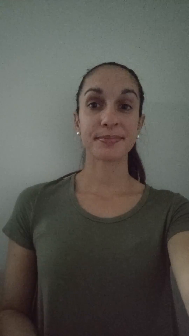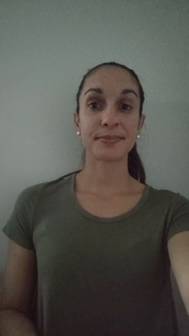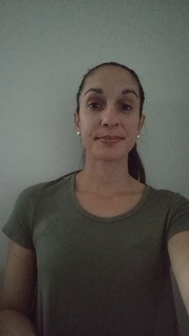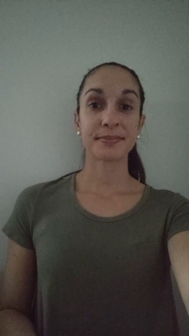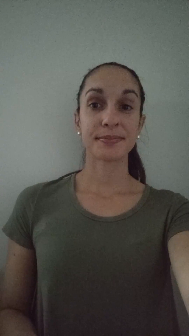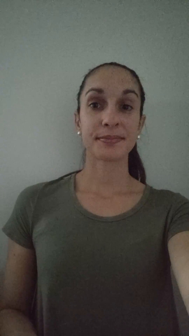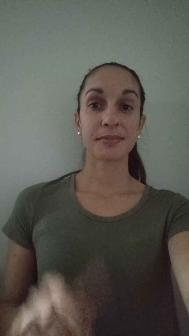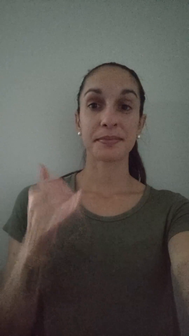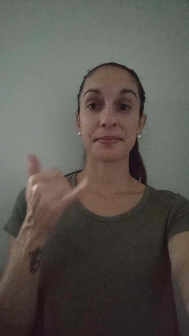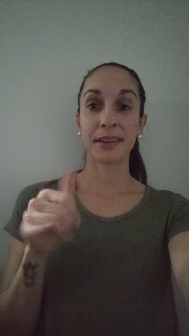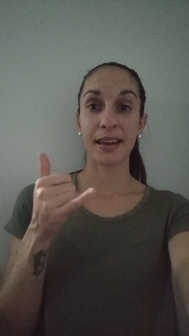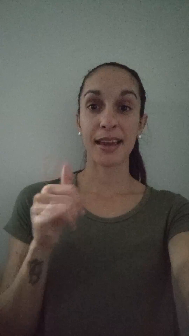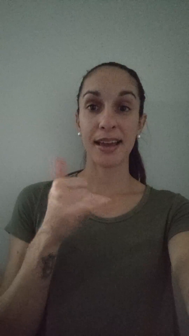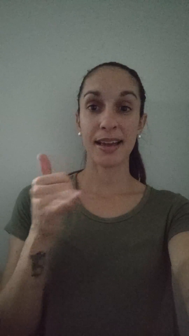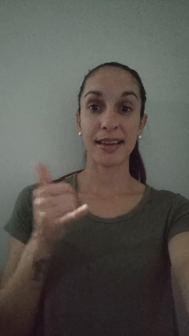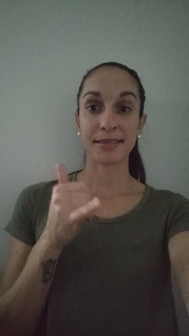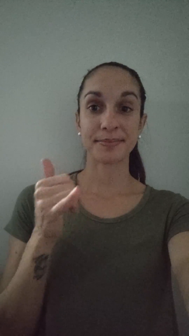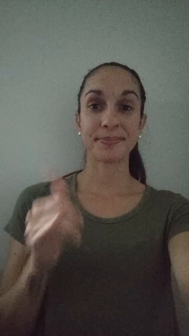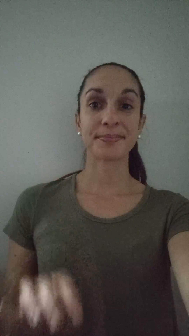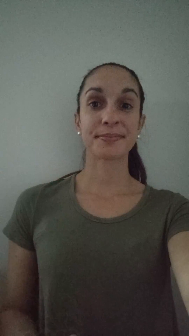play